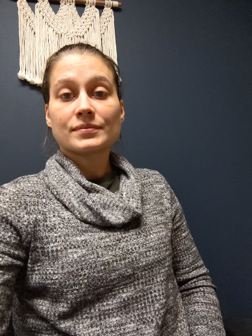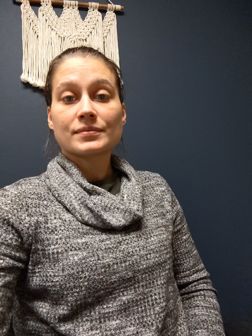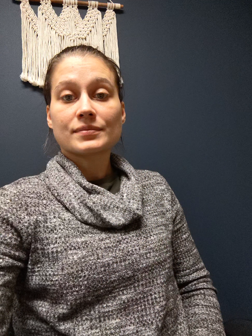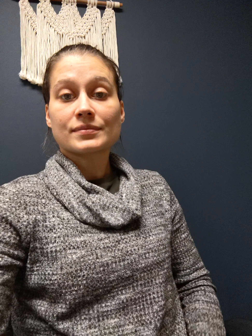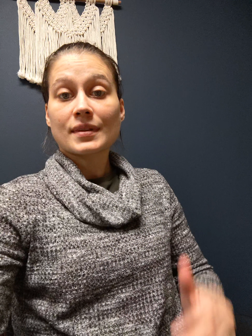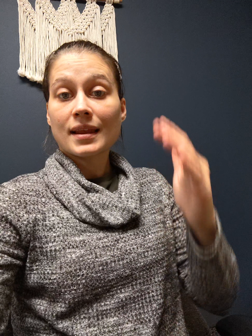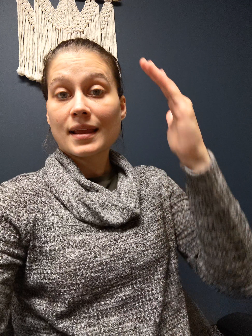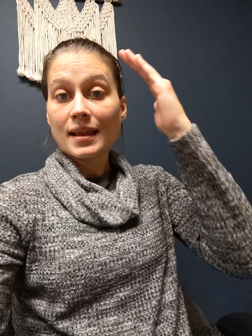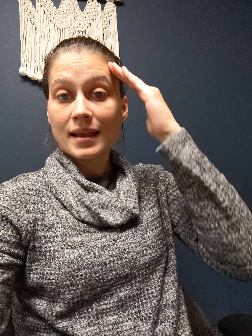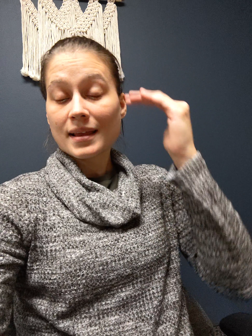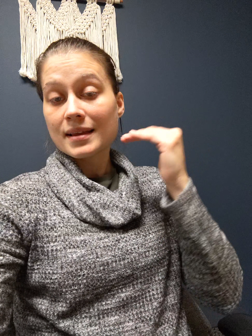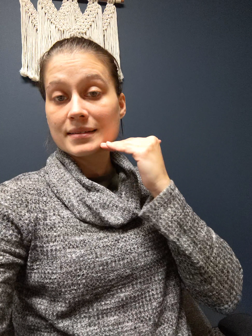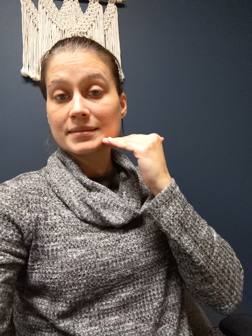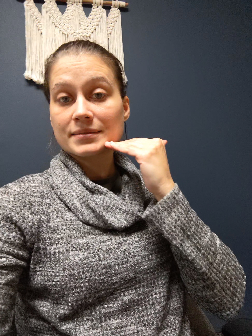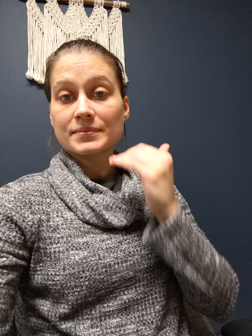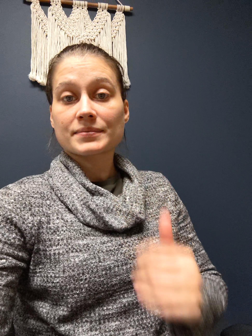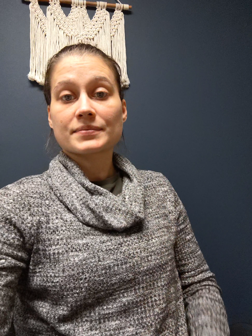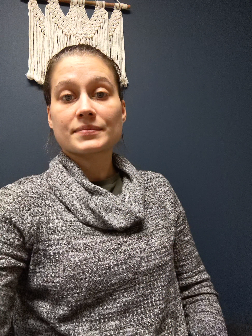head